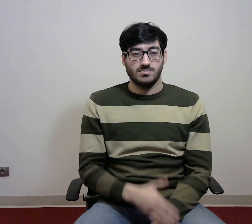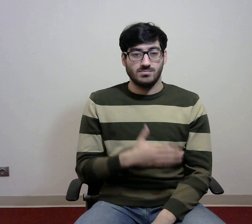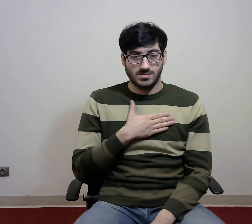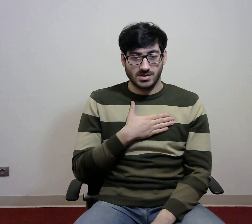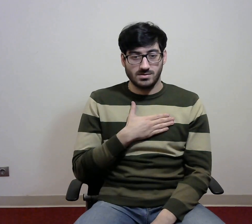mən